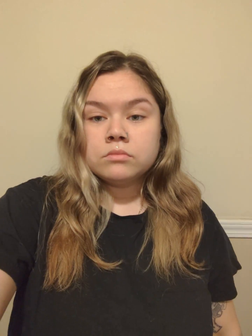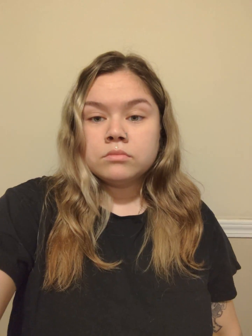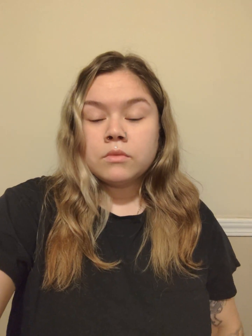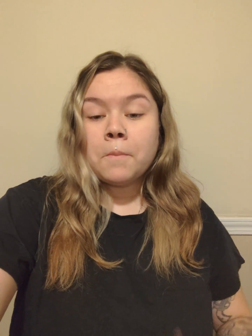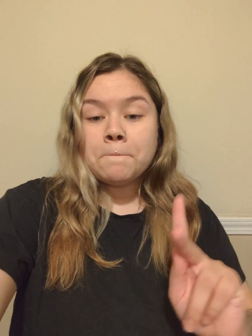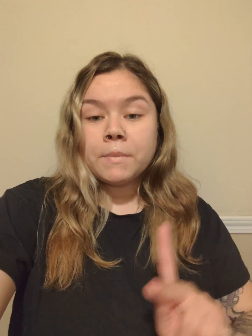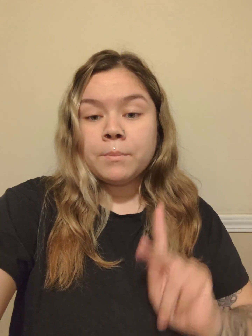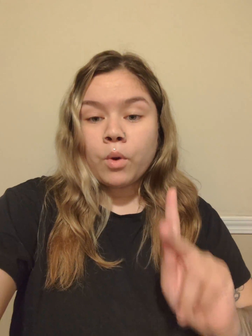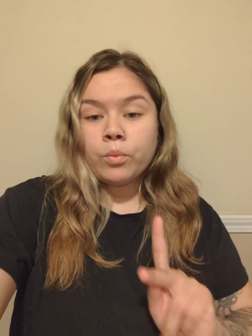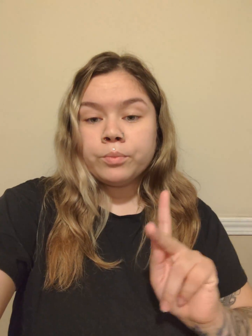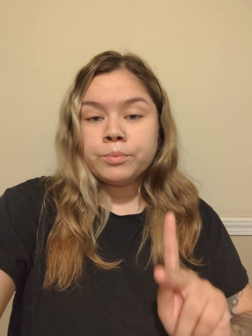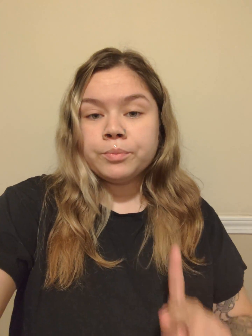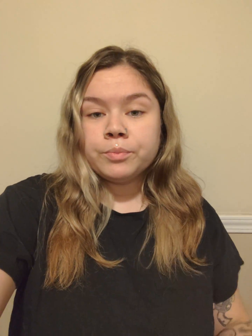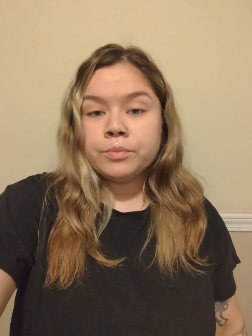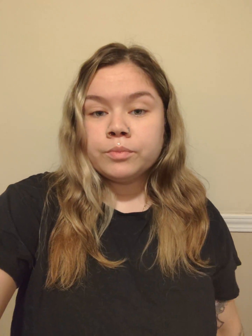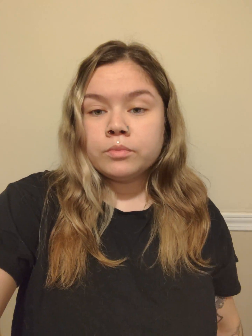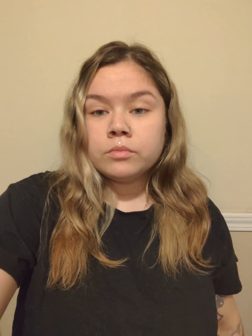people